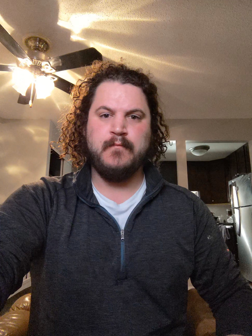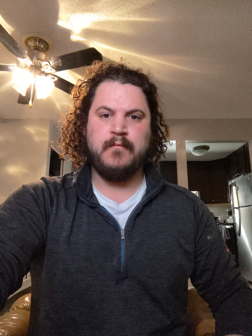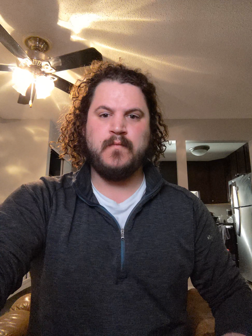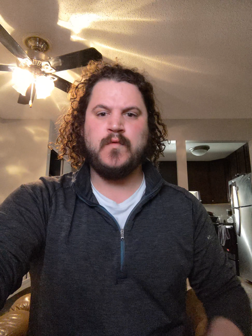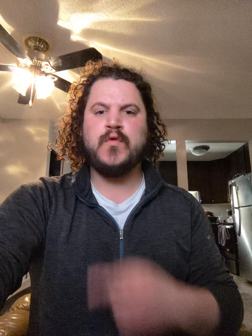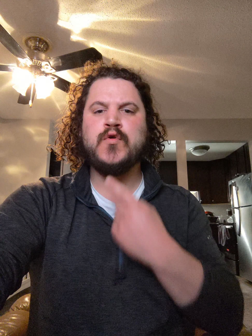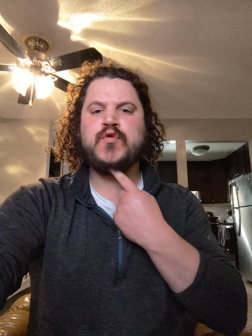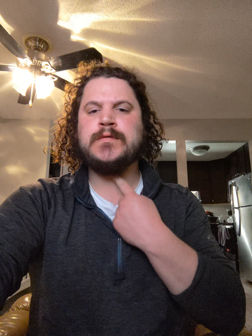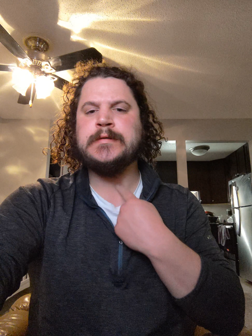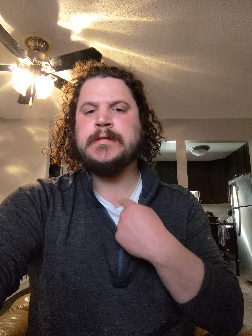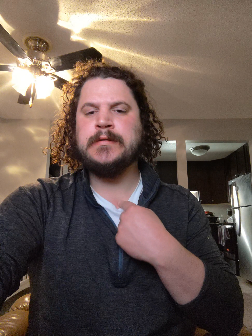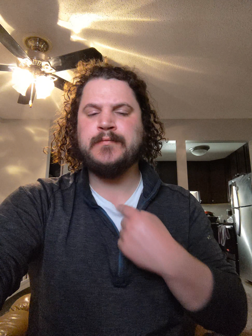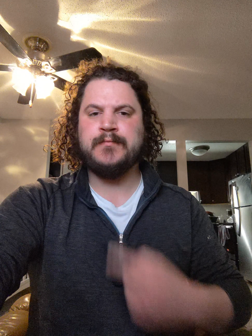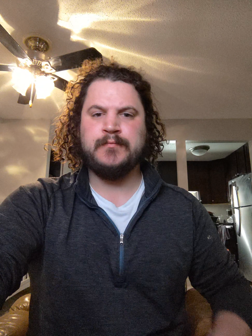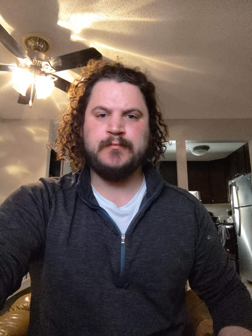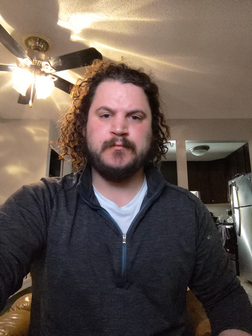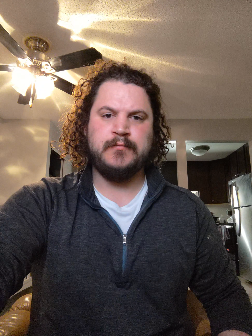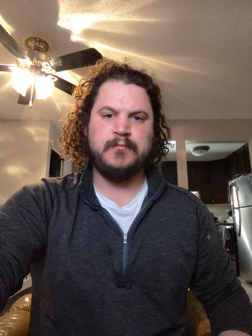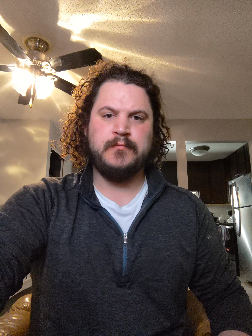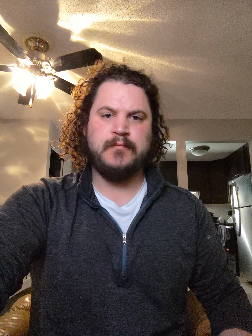thirsty